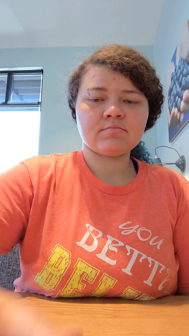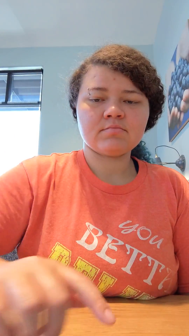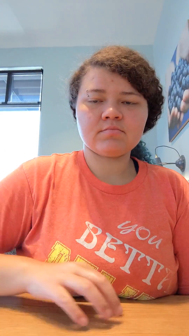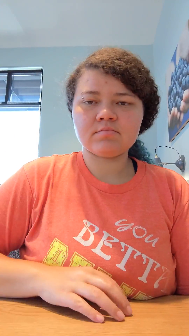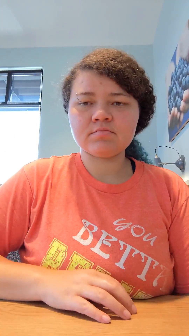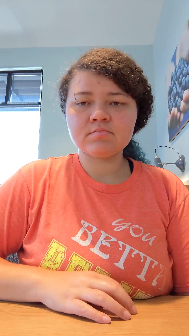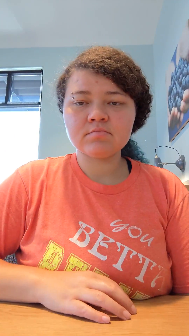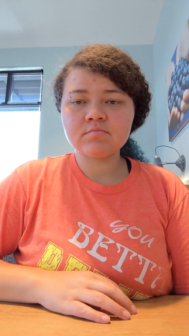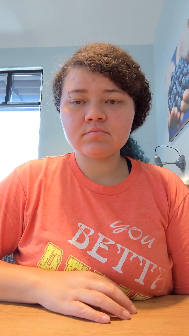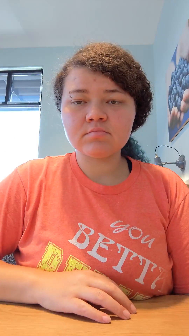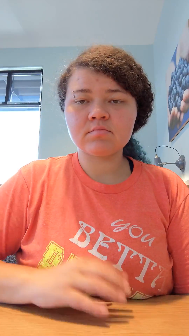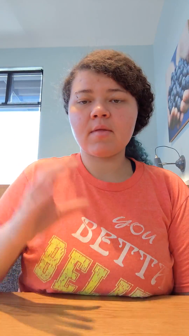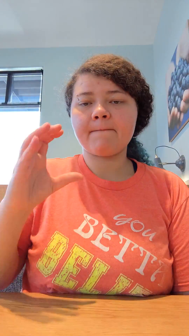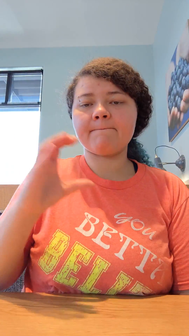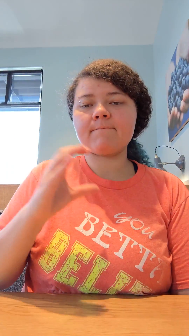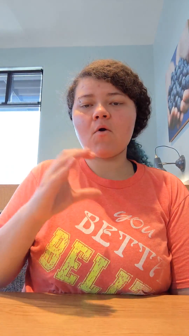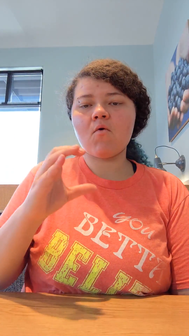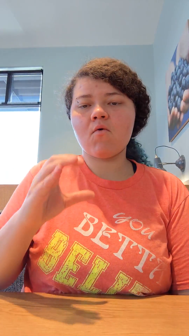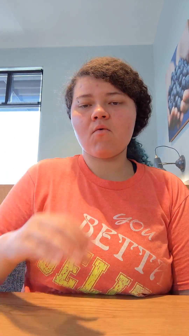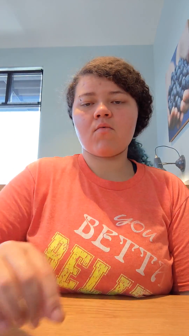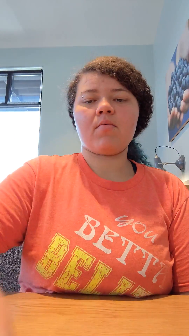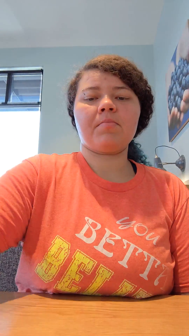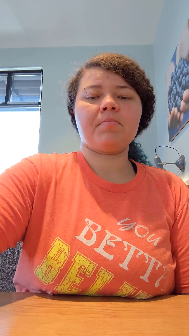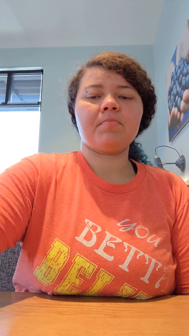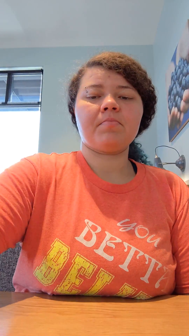ball